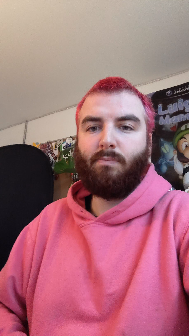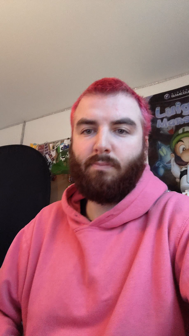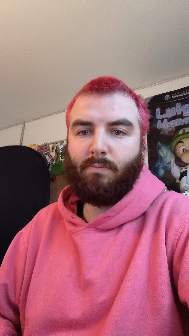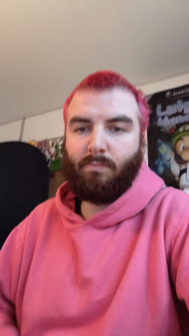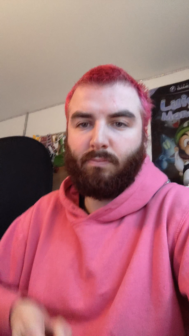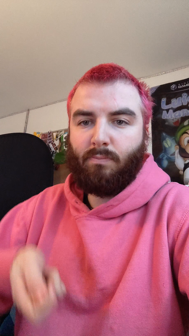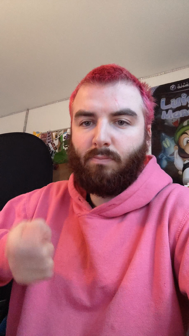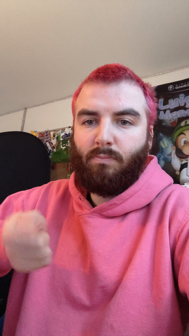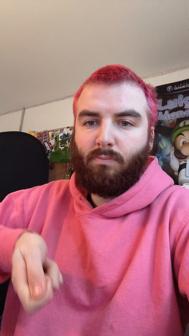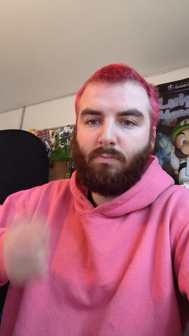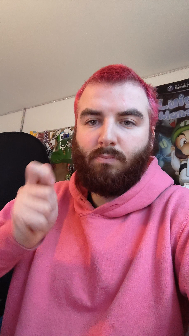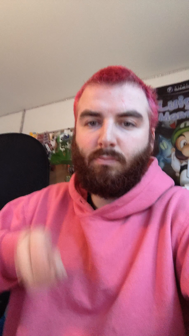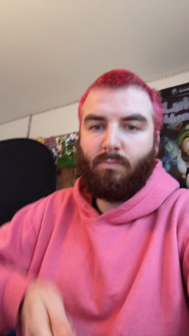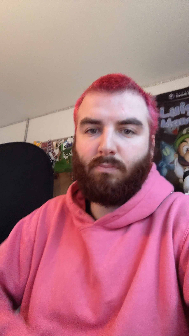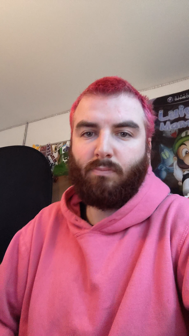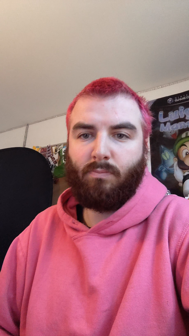shovel